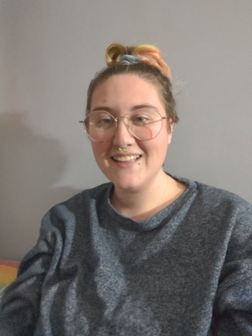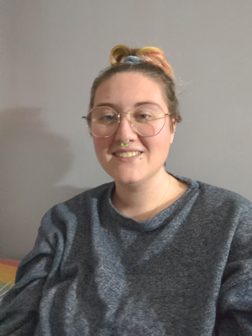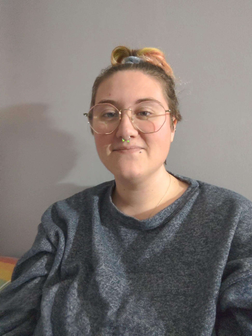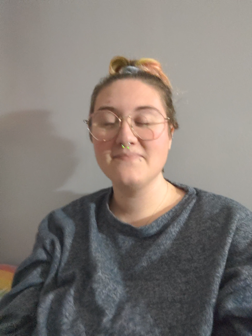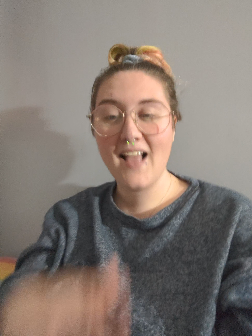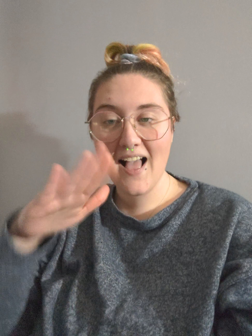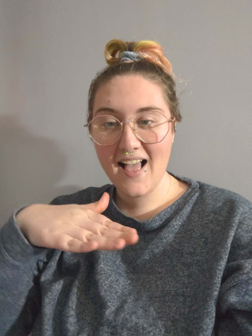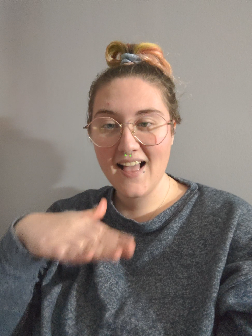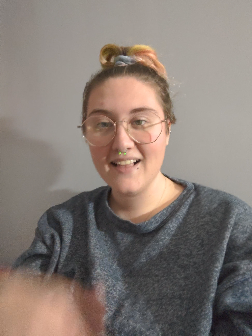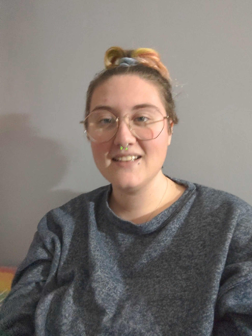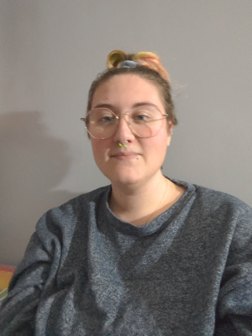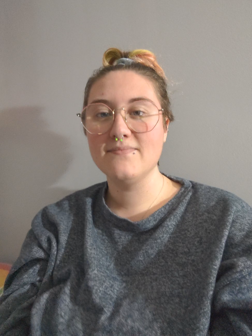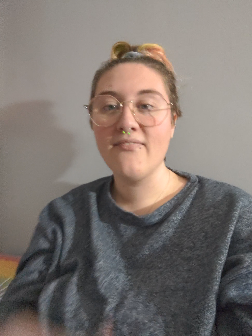on